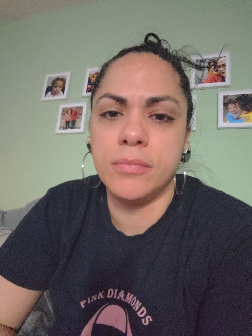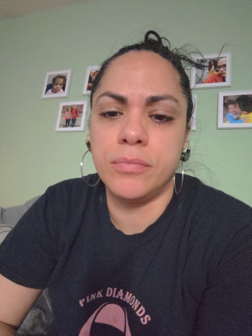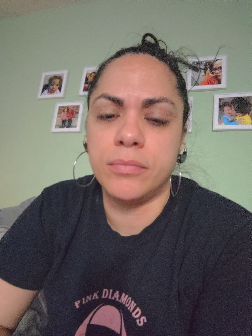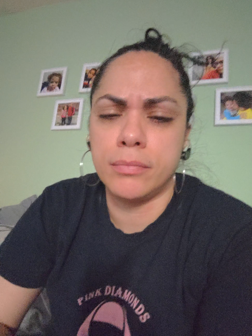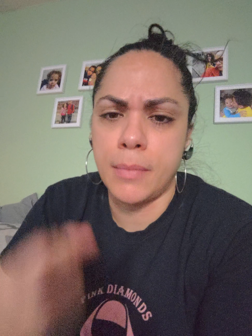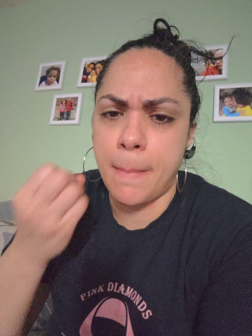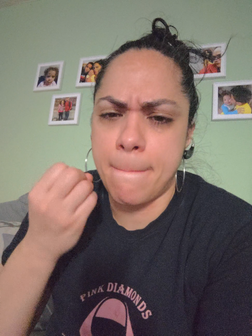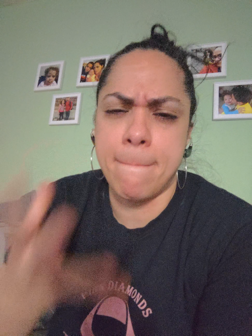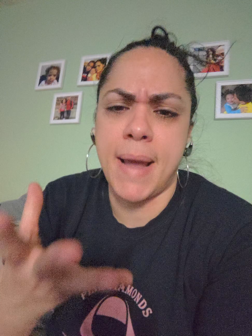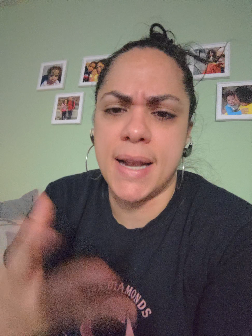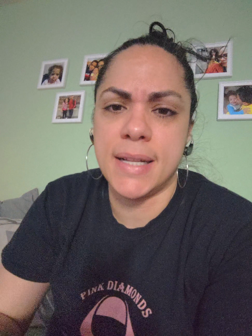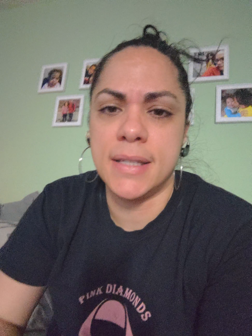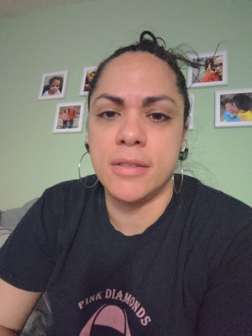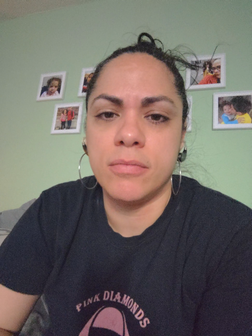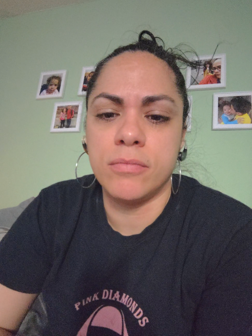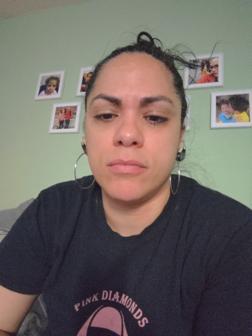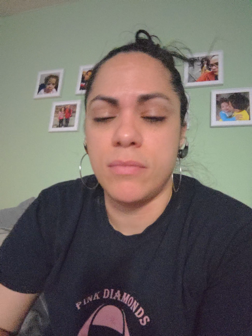many